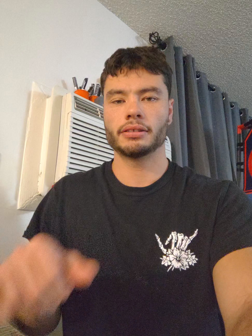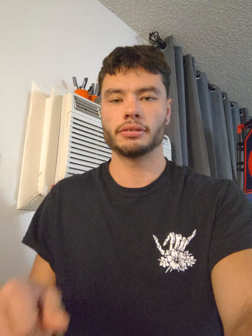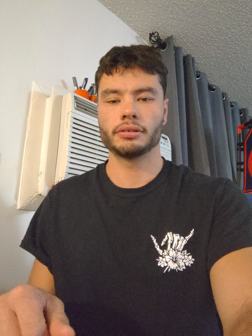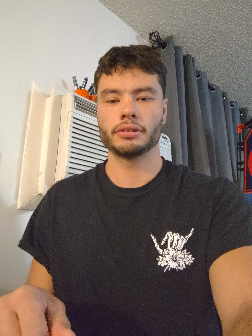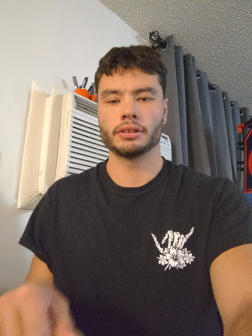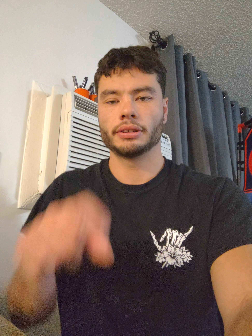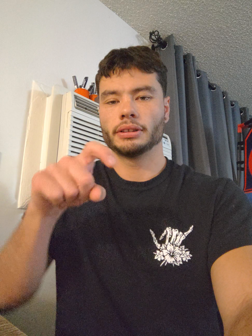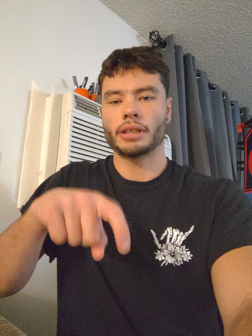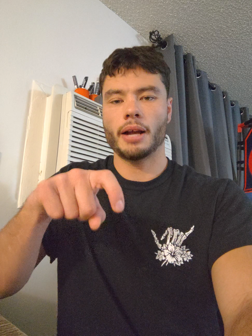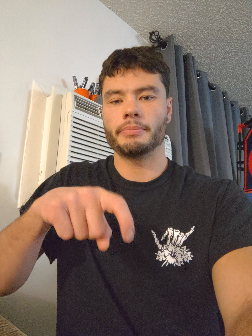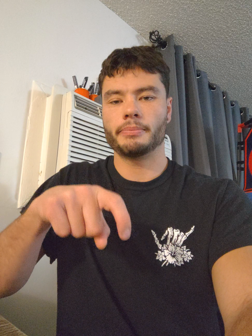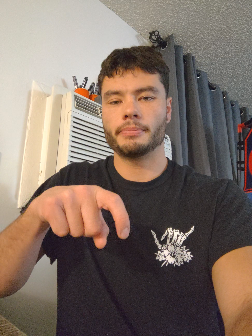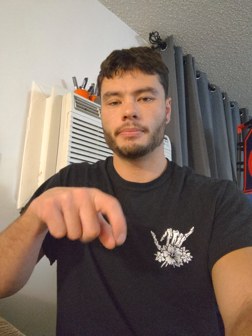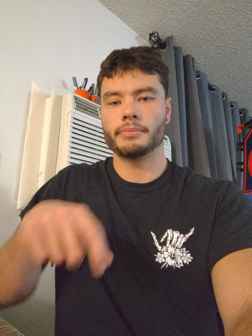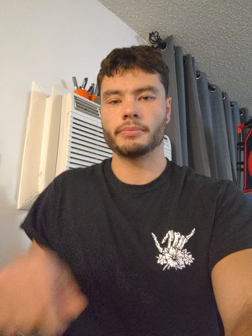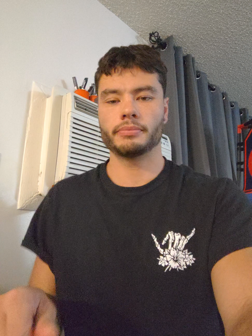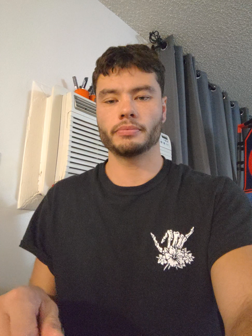time